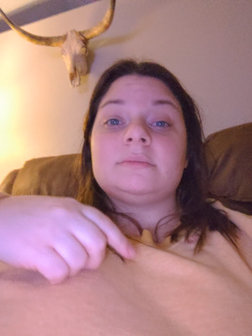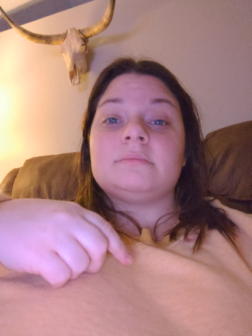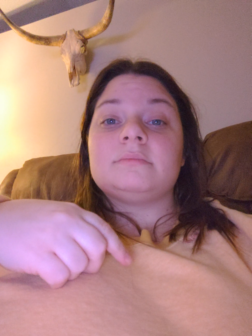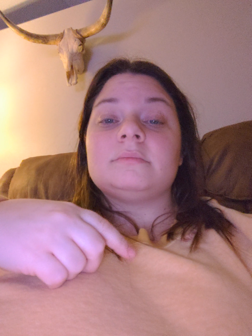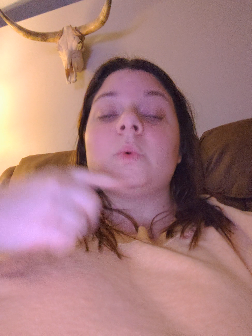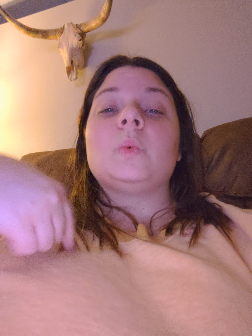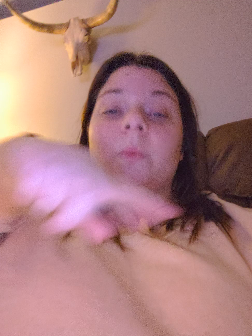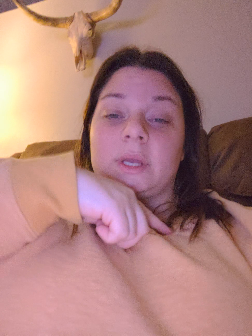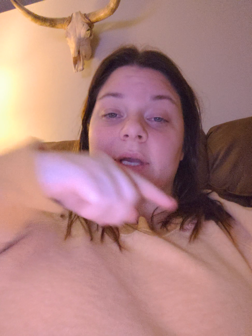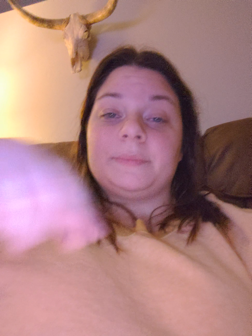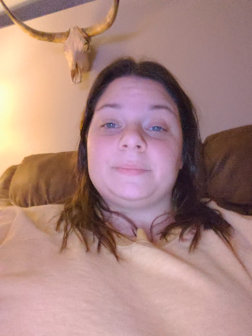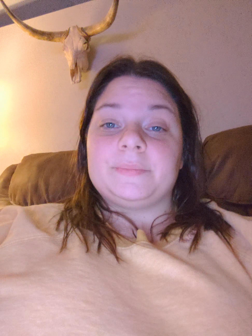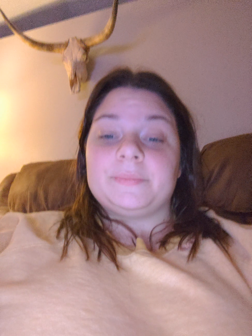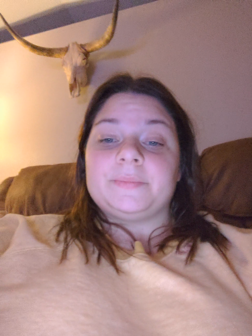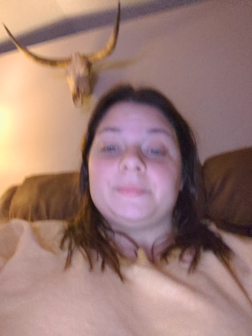we